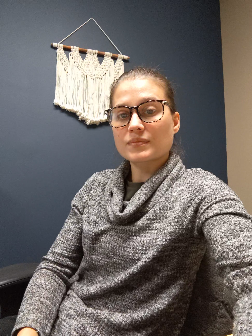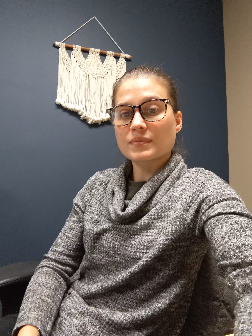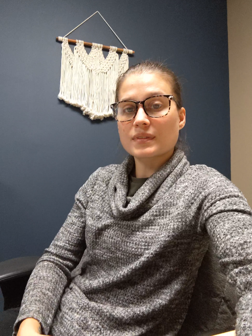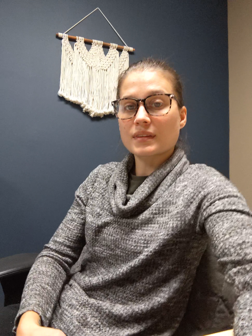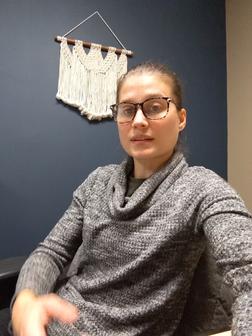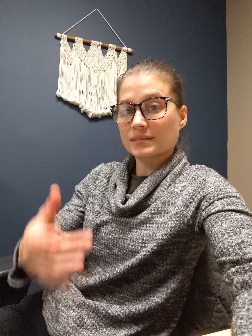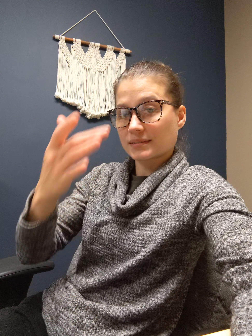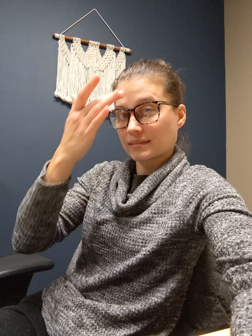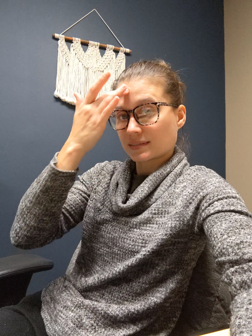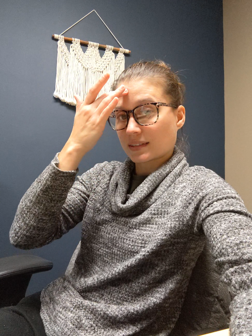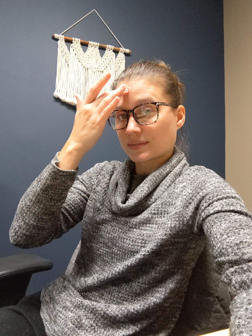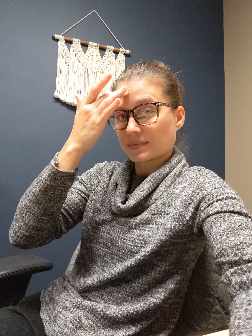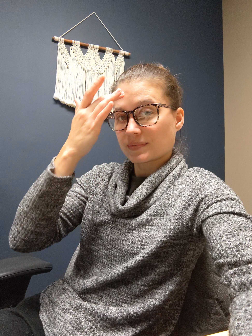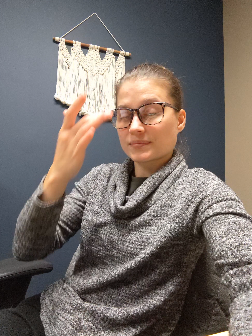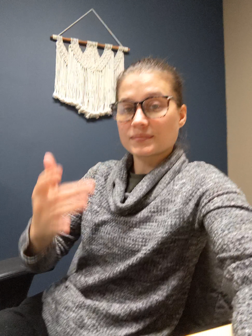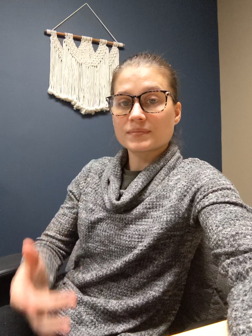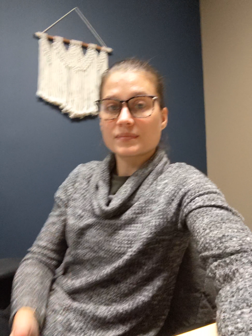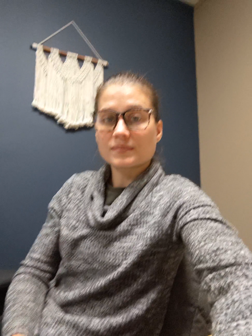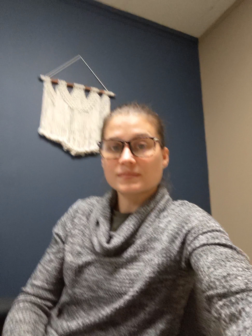sick